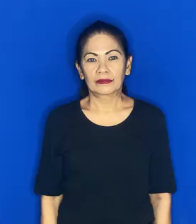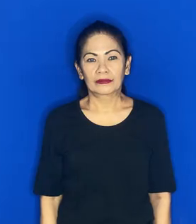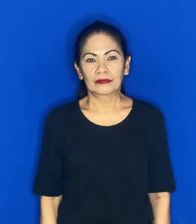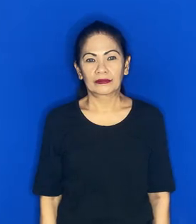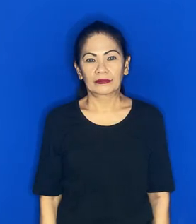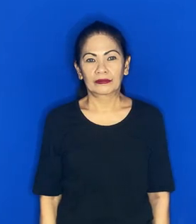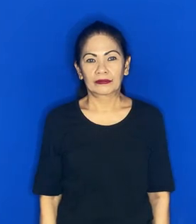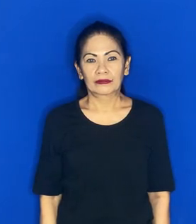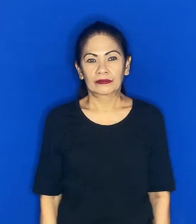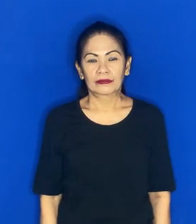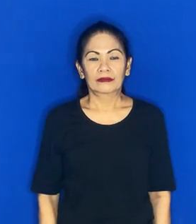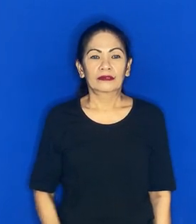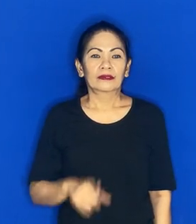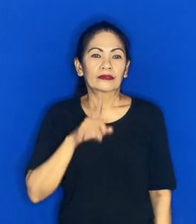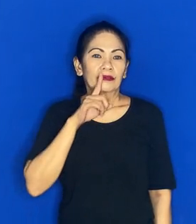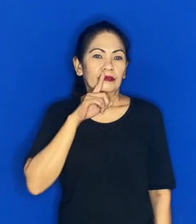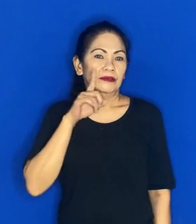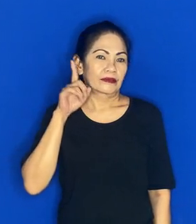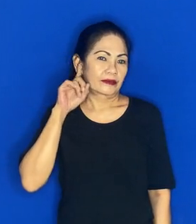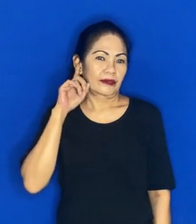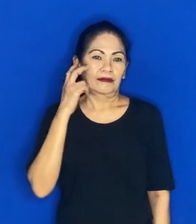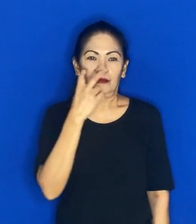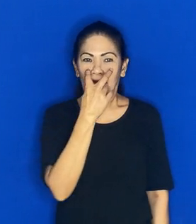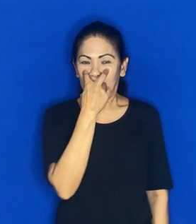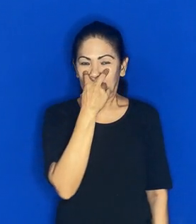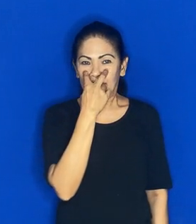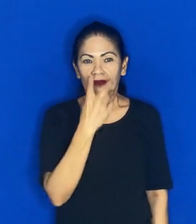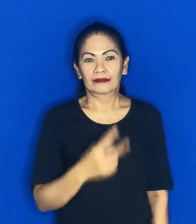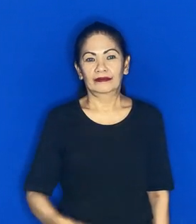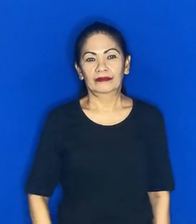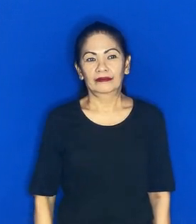deaf blind